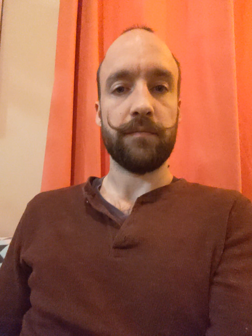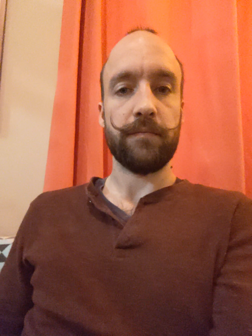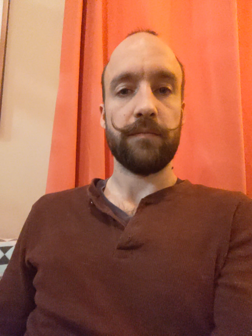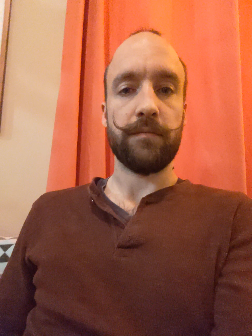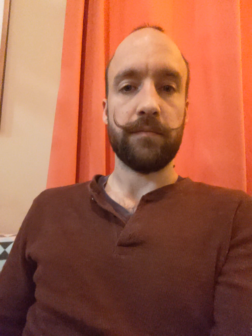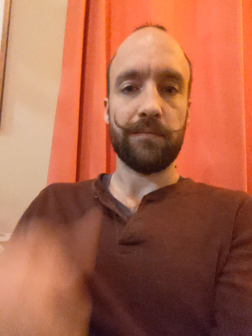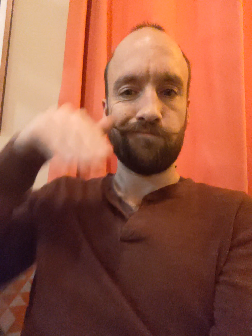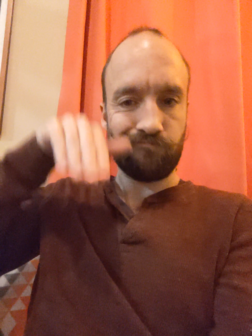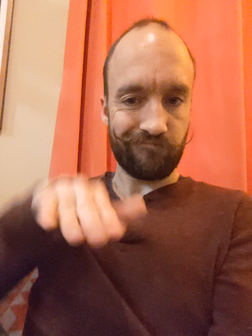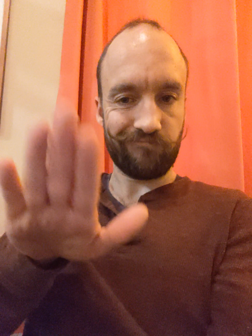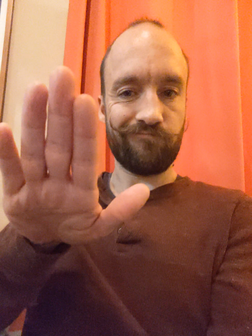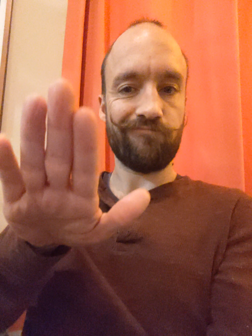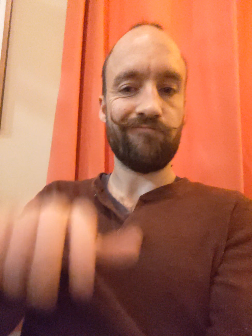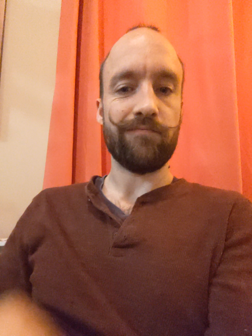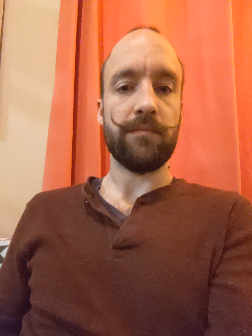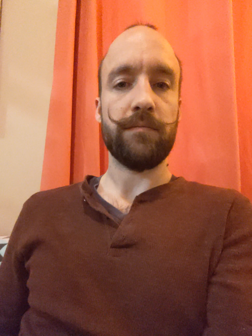into